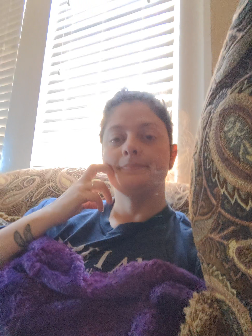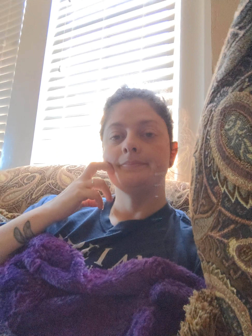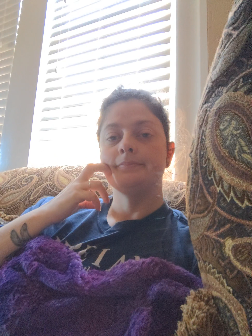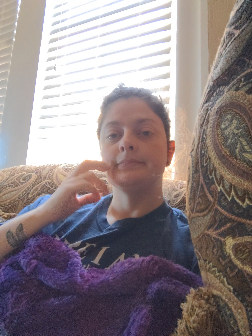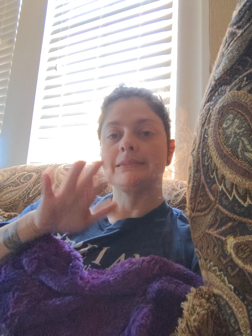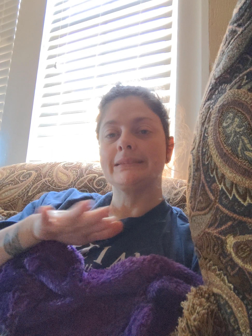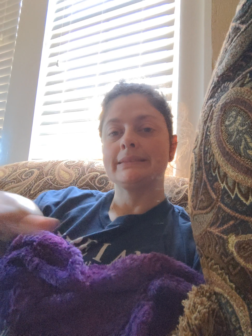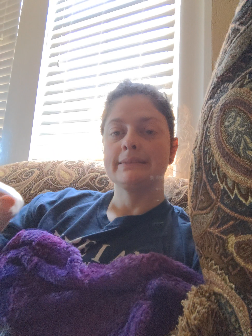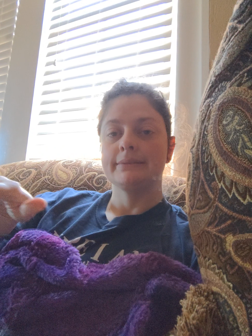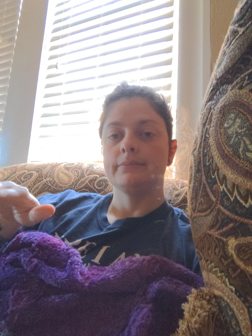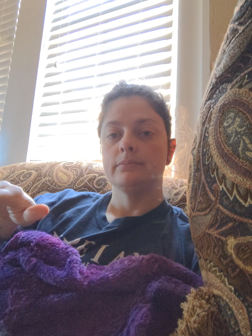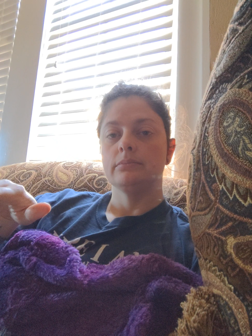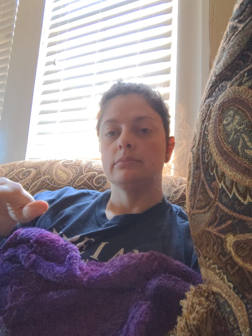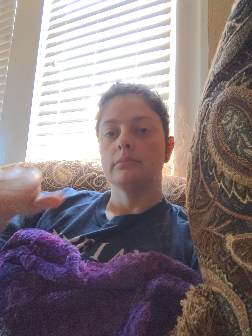clean